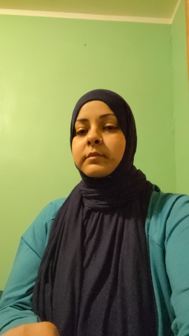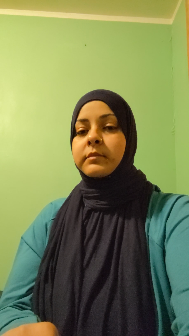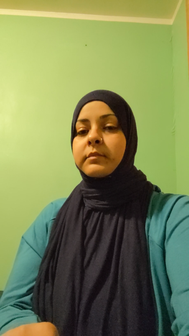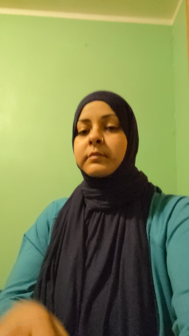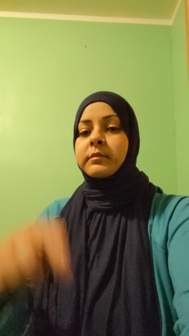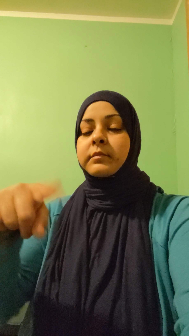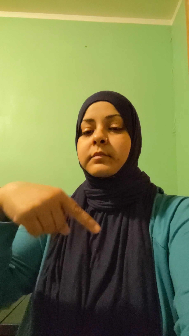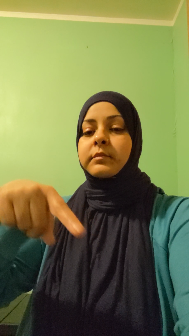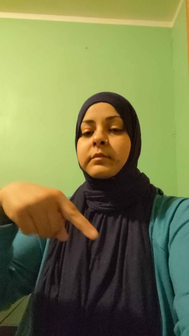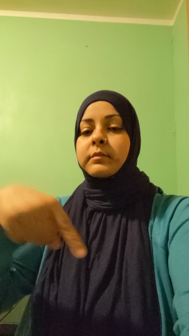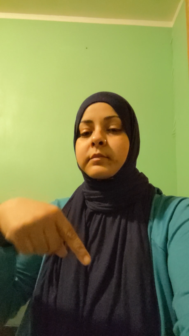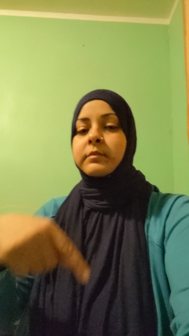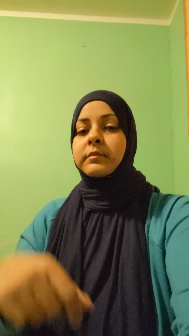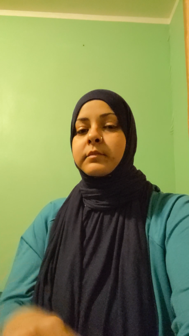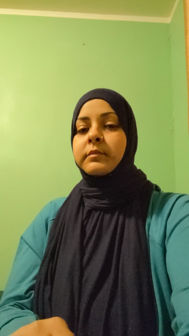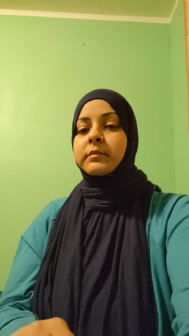flip-flop